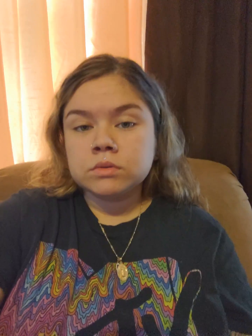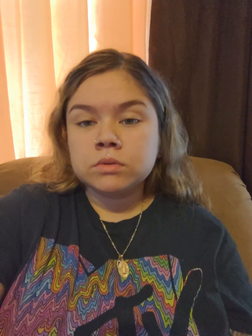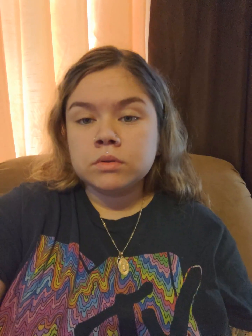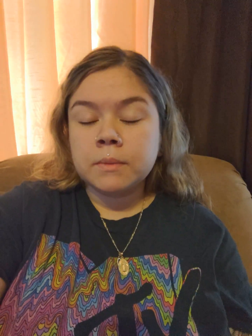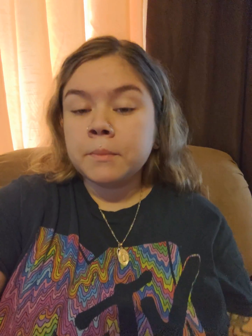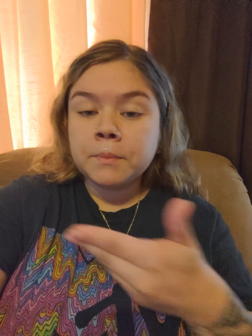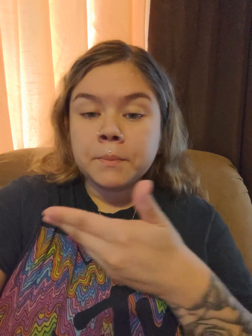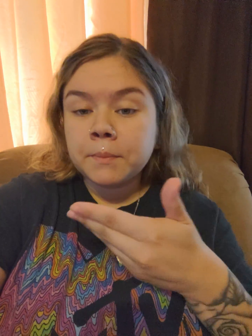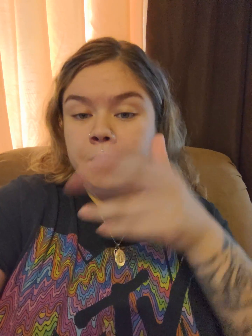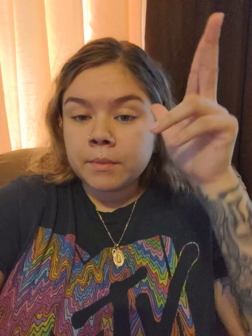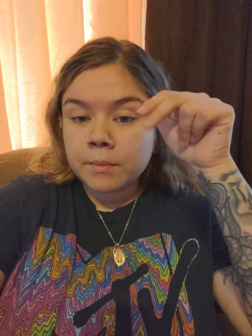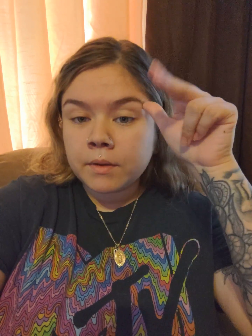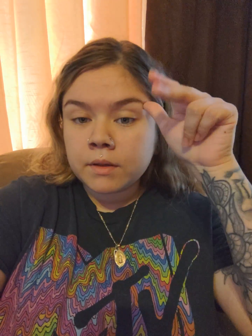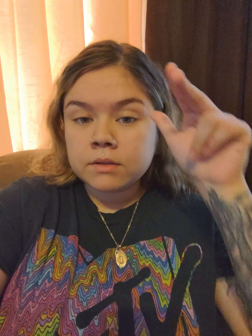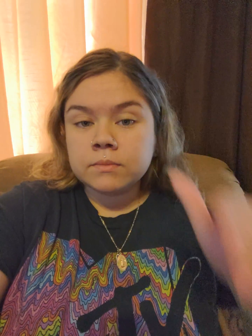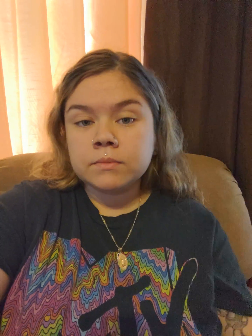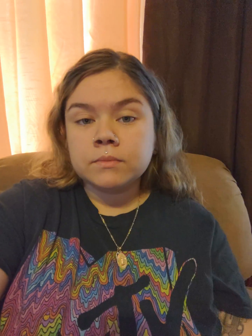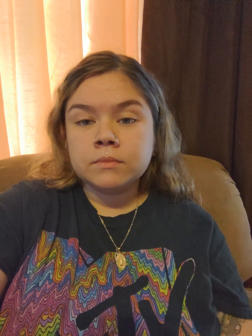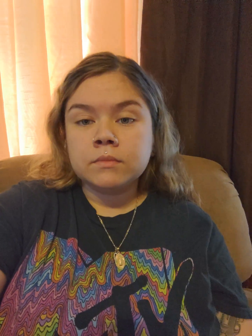pony